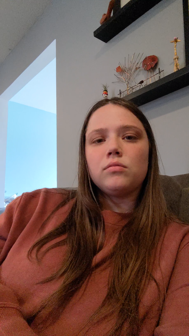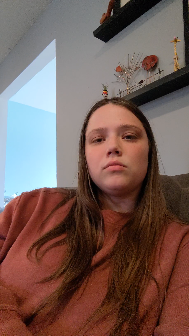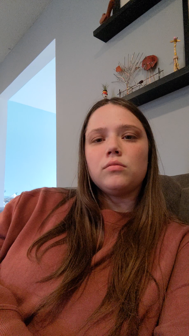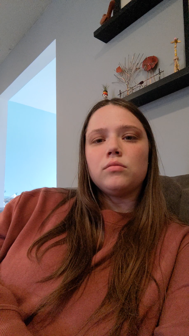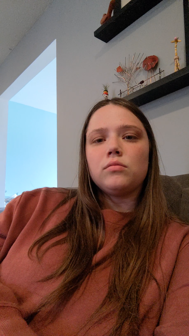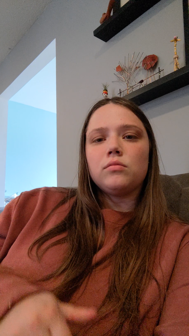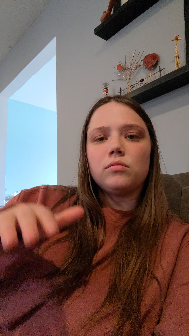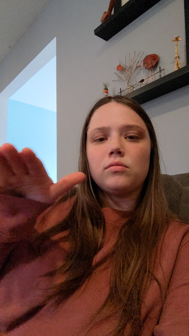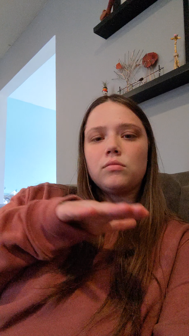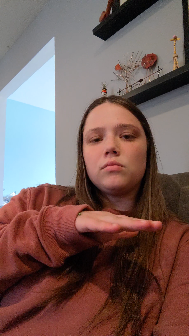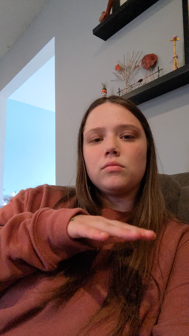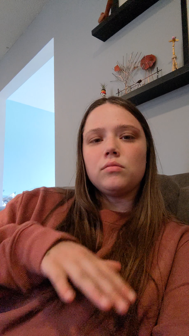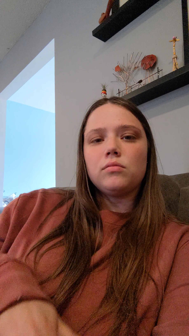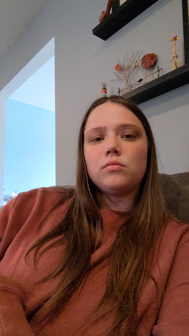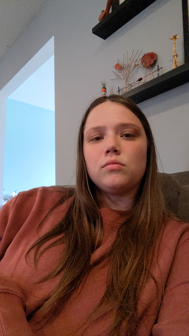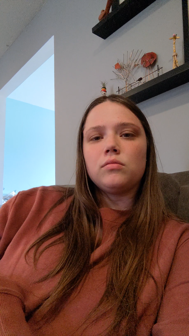full